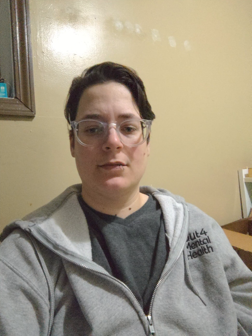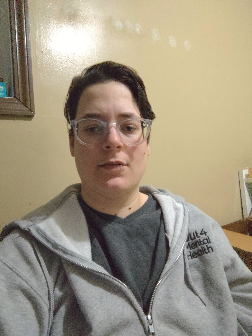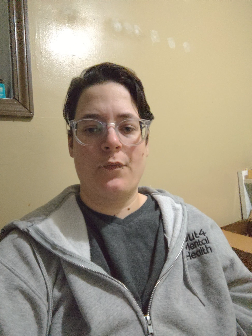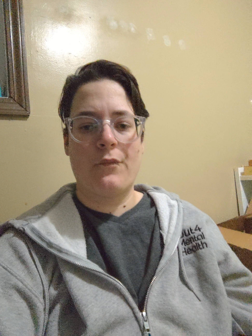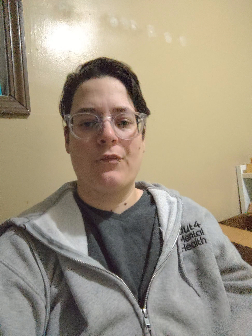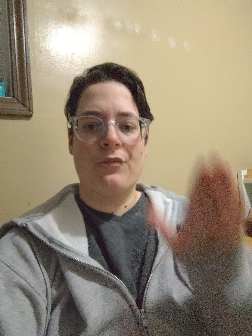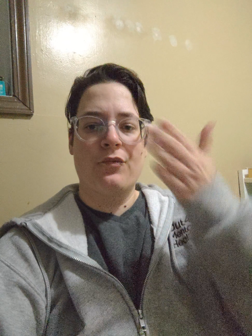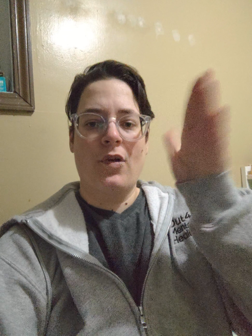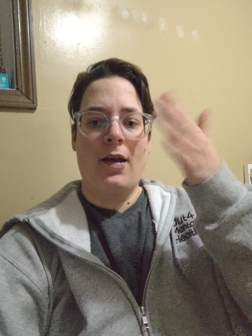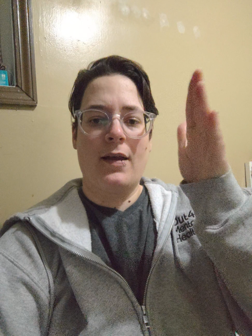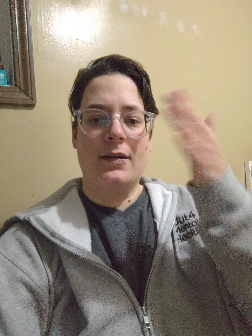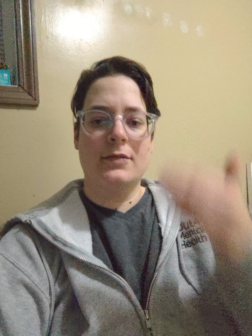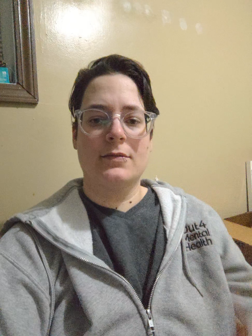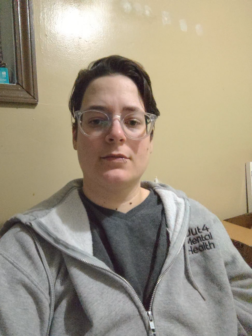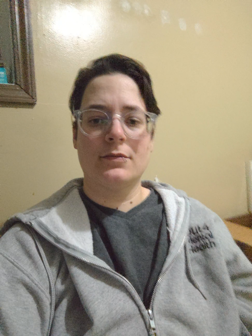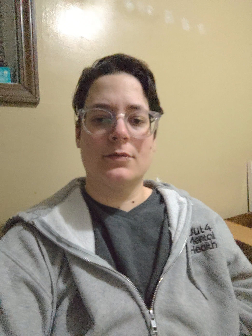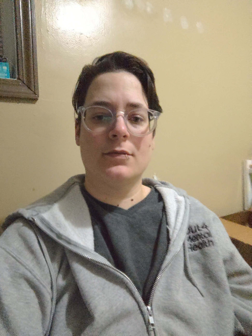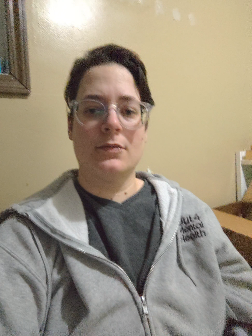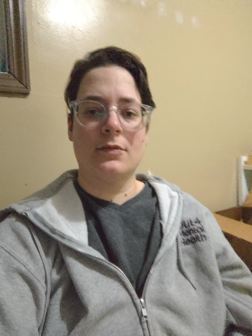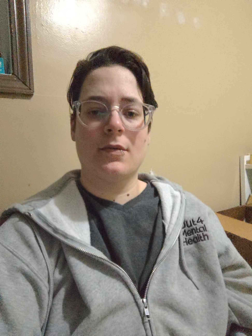flag